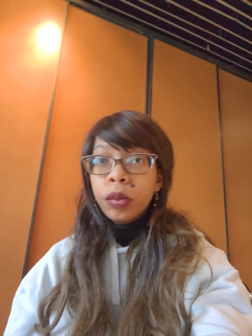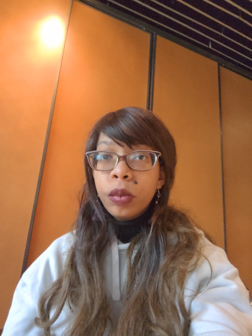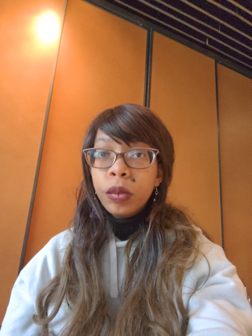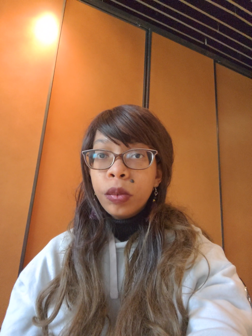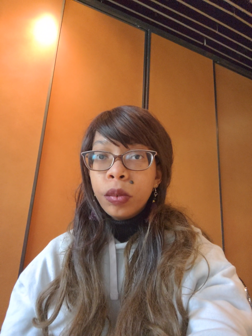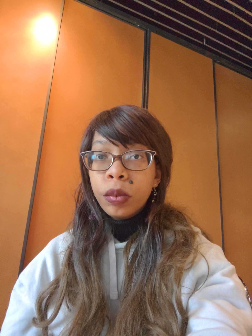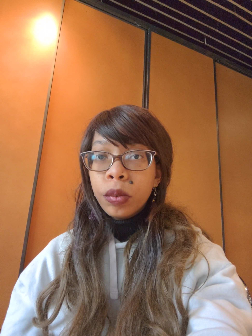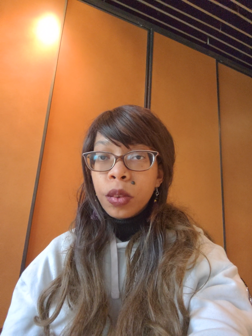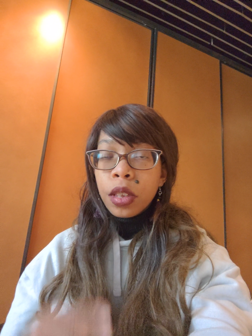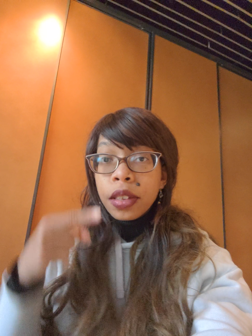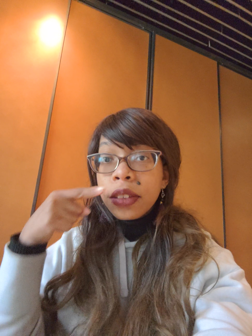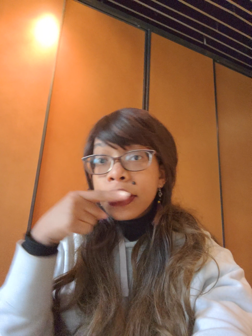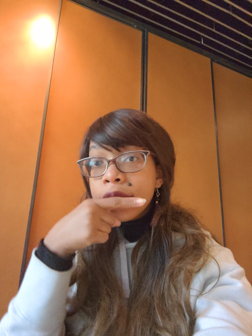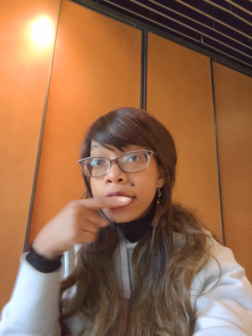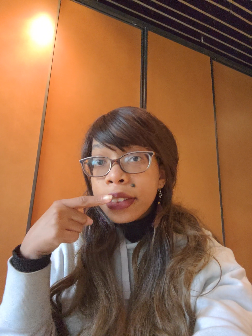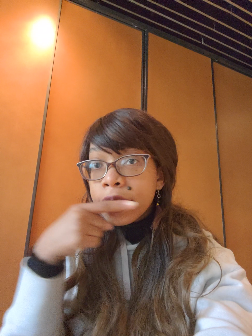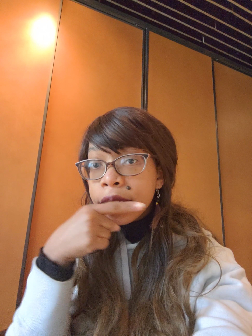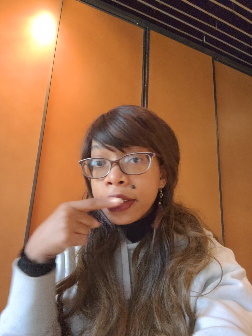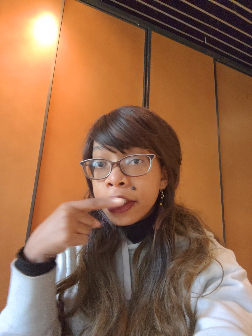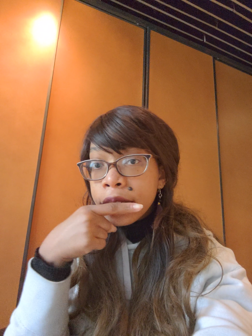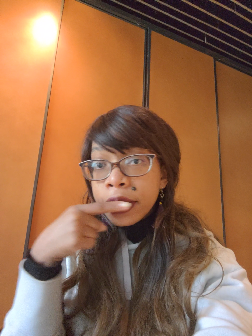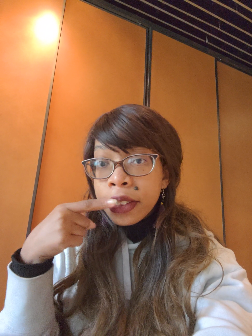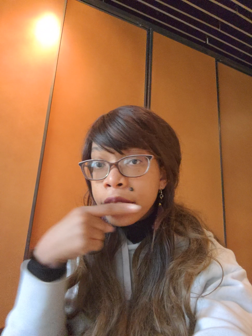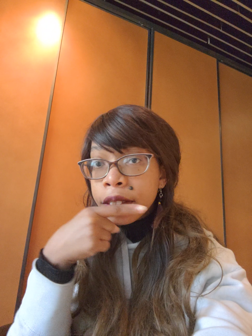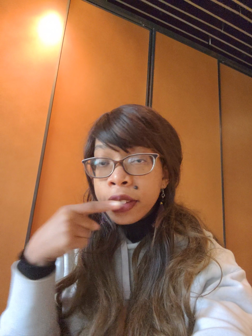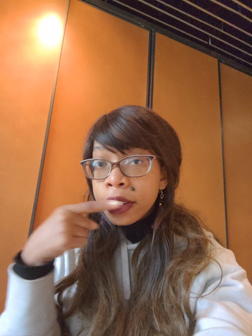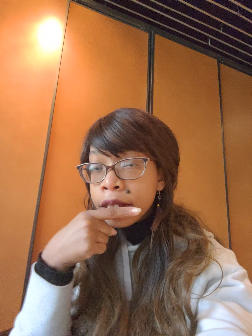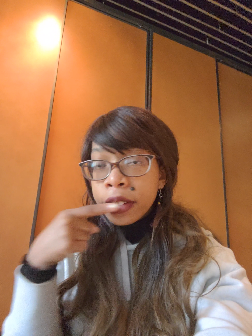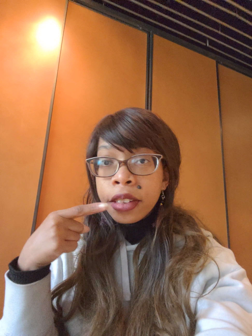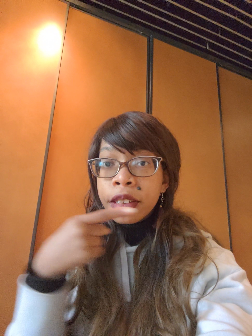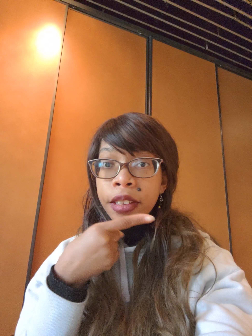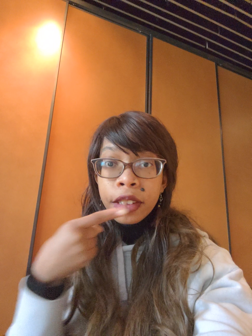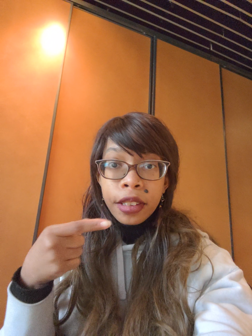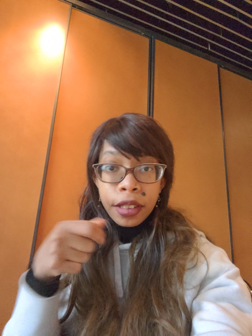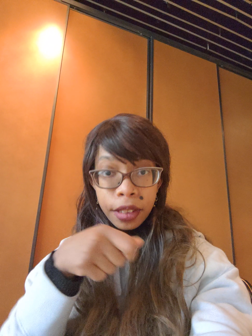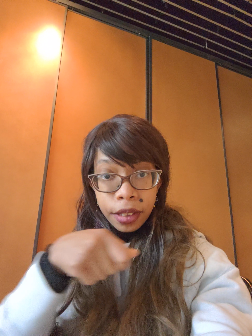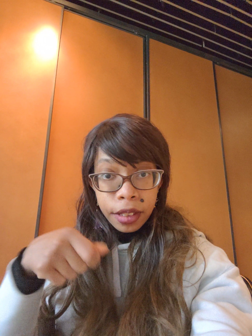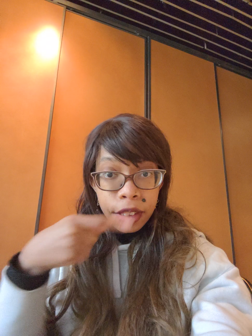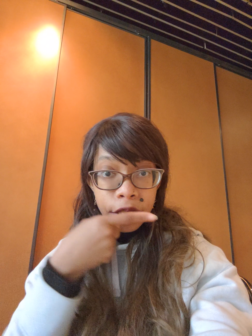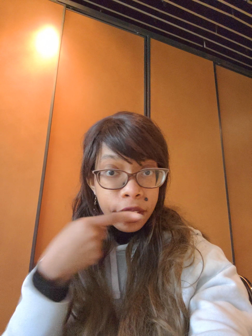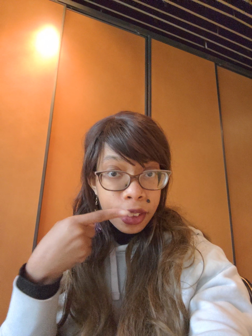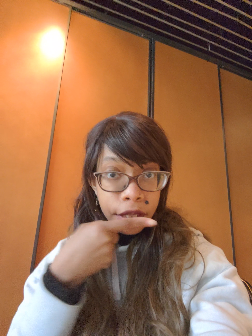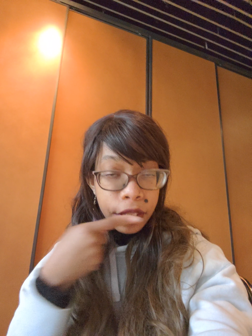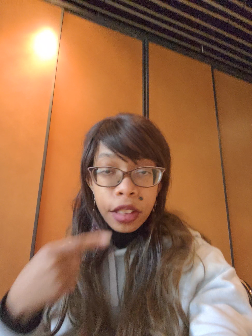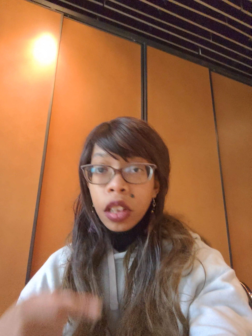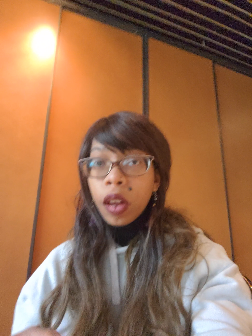toothbrush